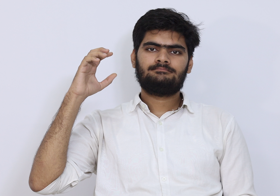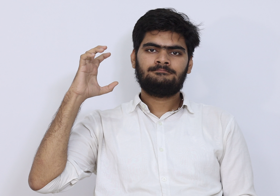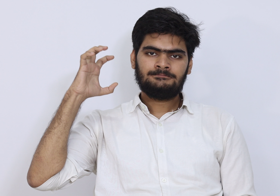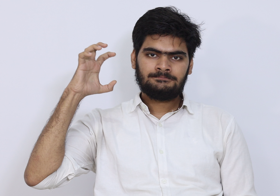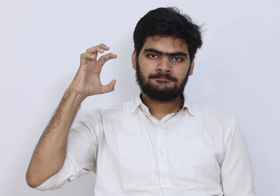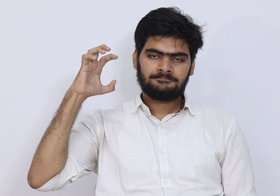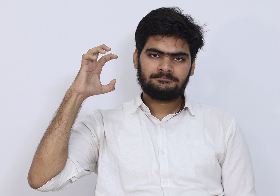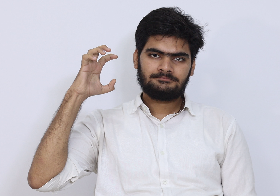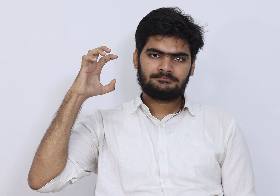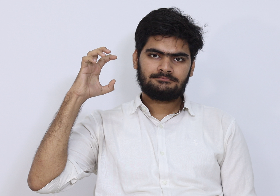stiff